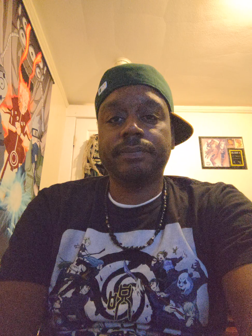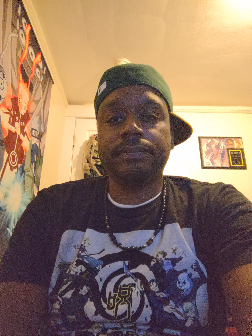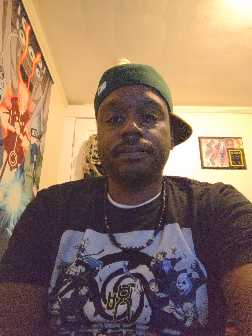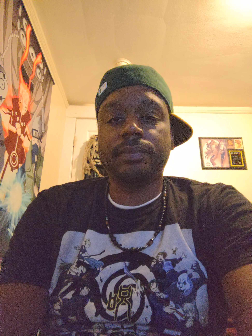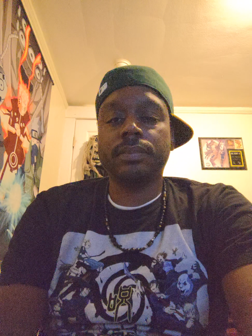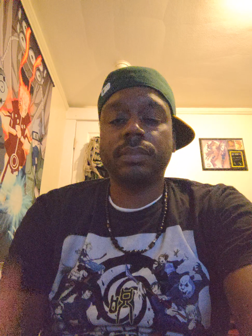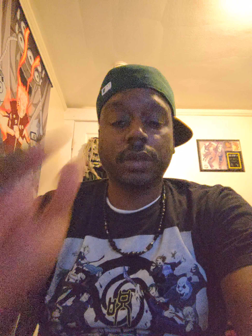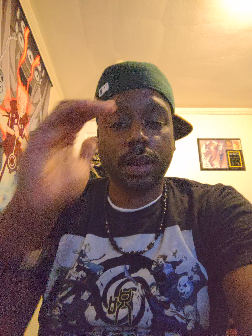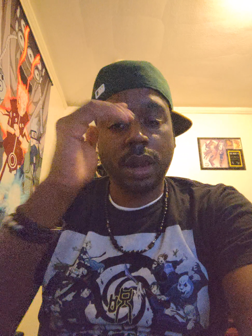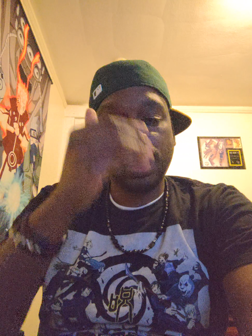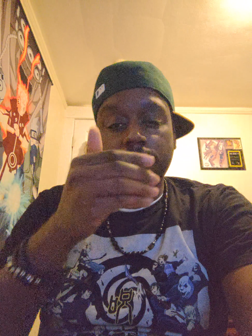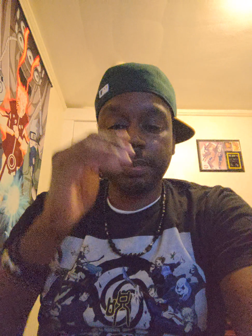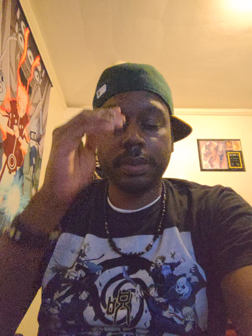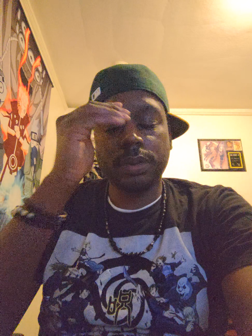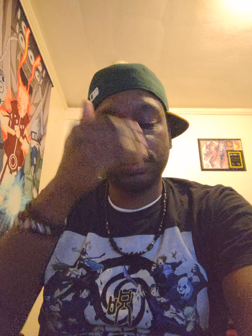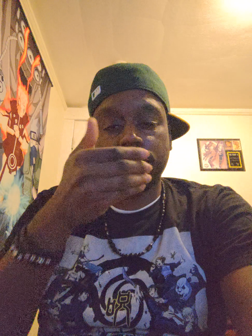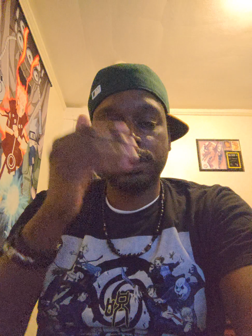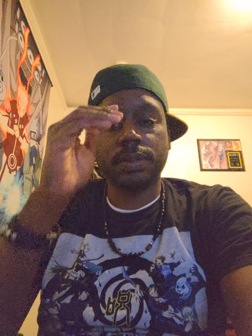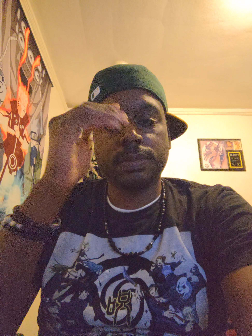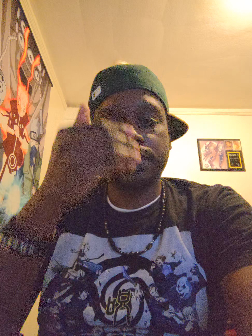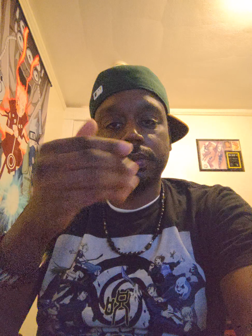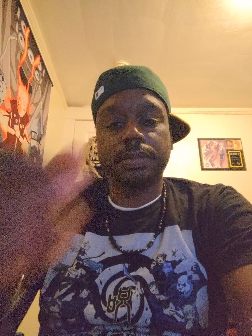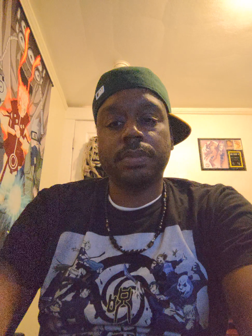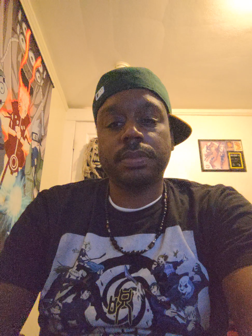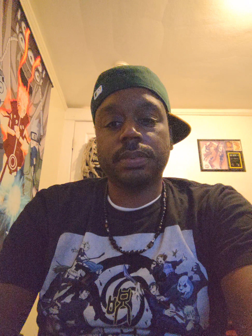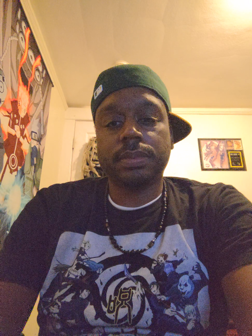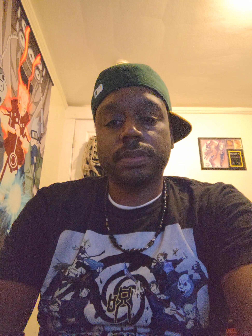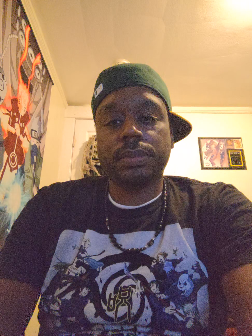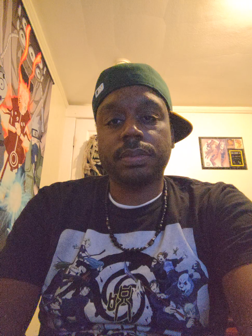sleepy